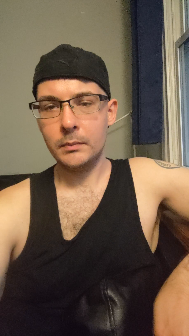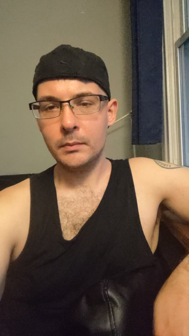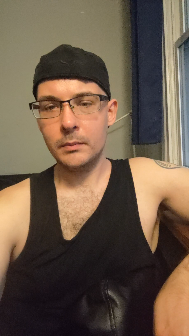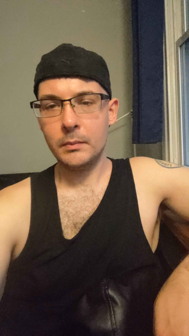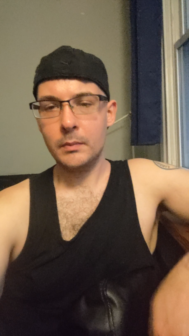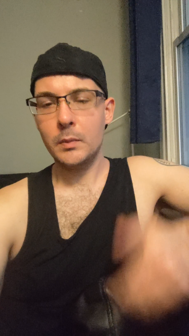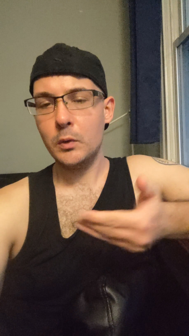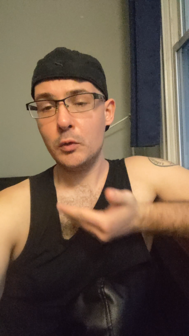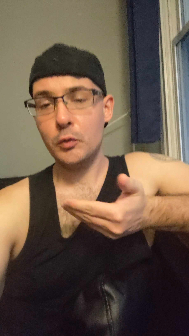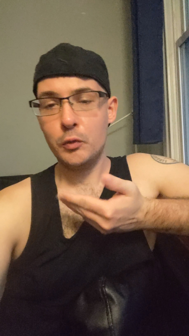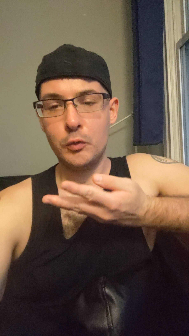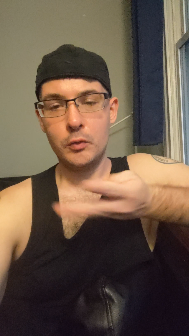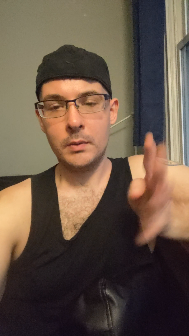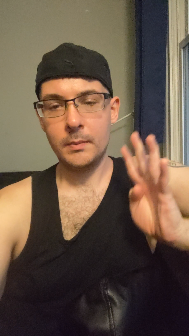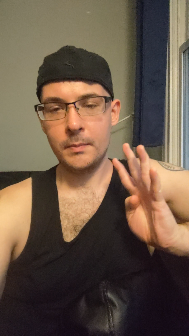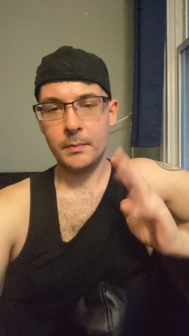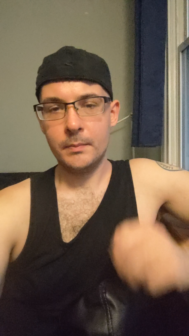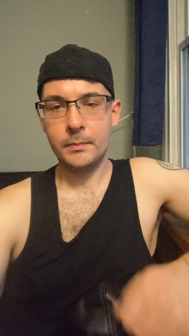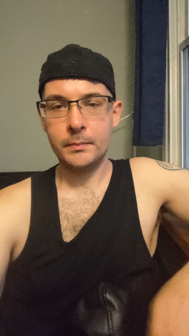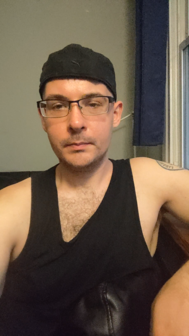crib